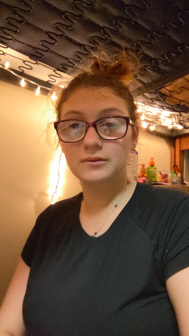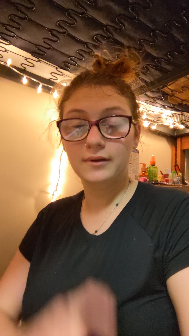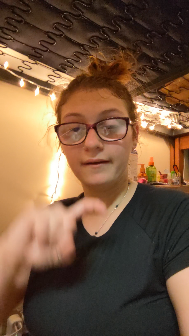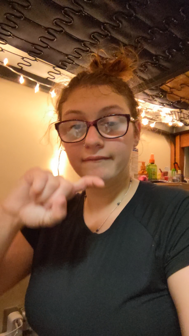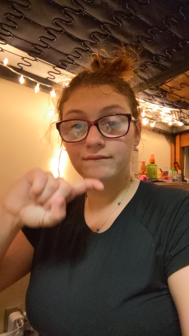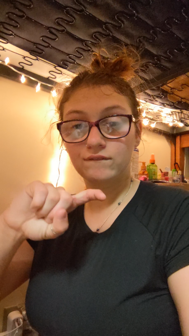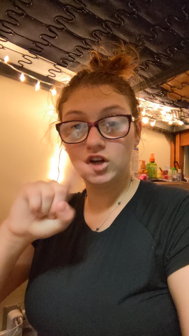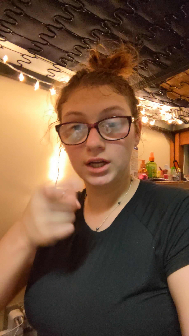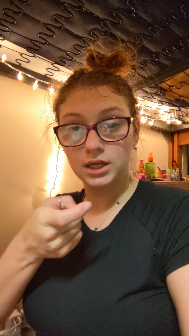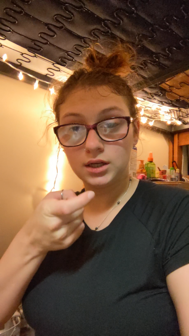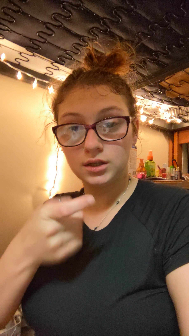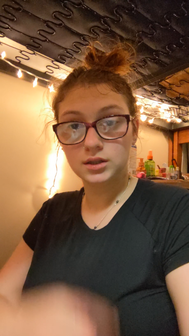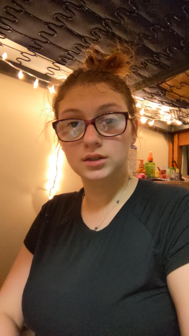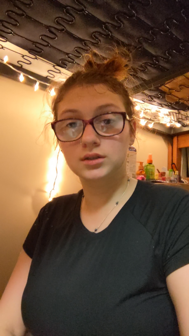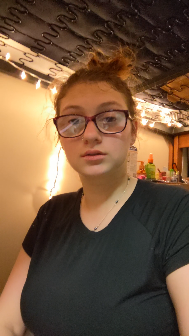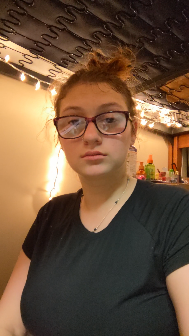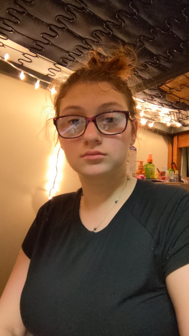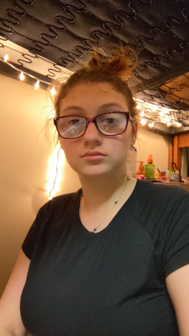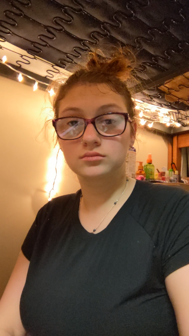friend